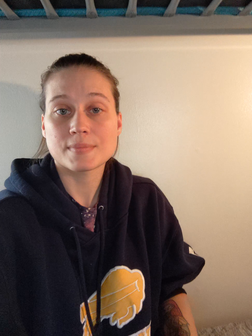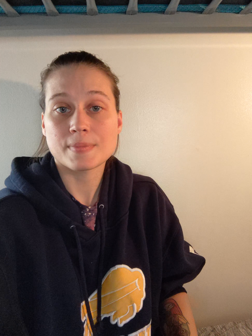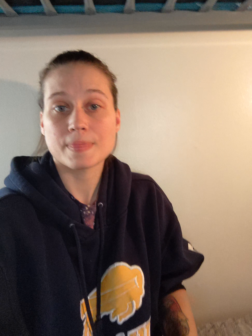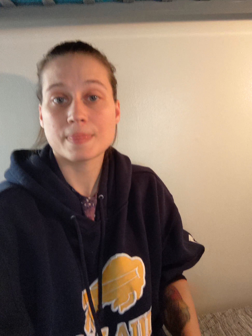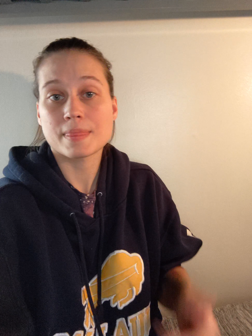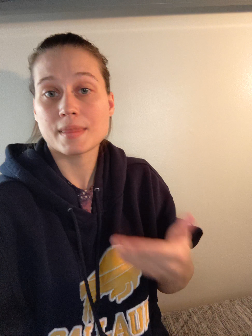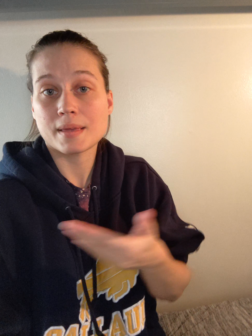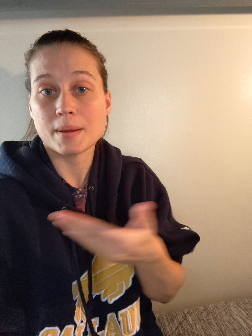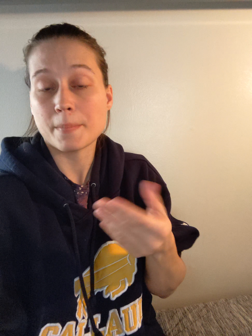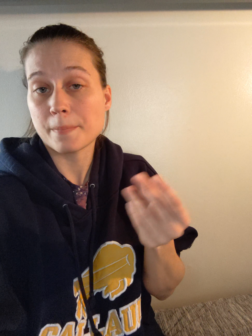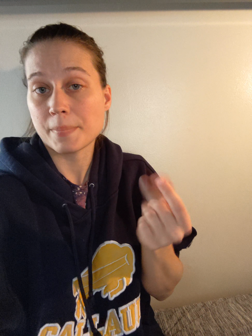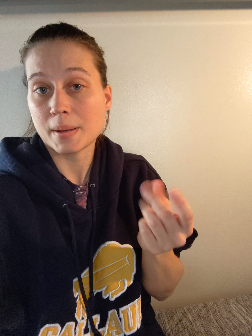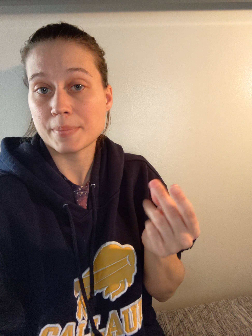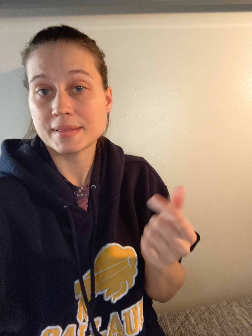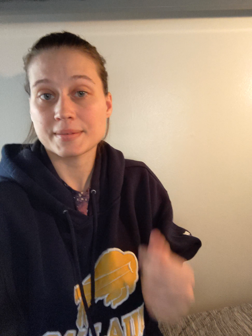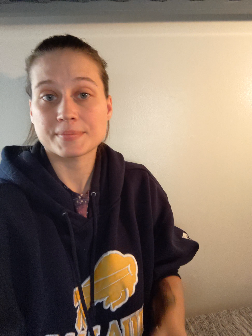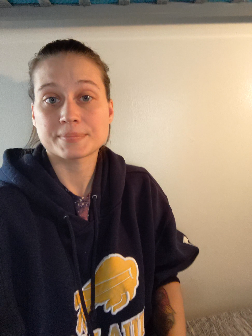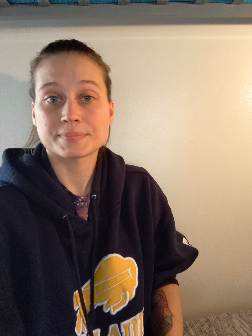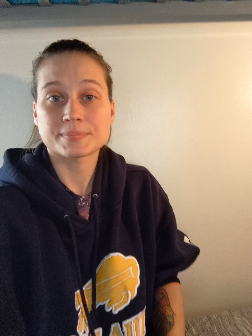puppy